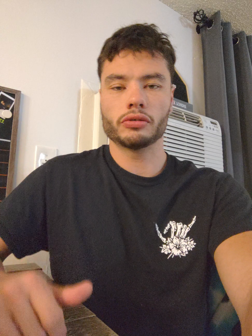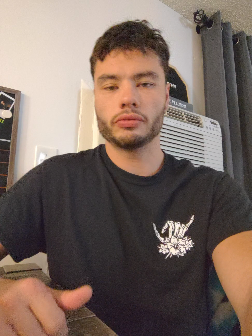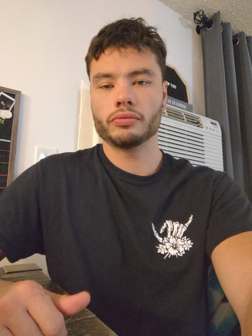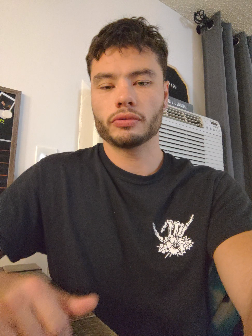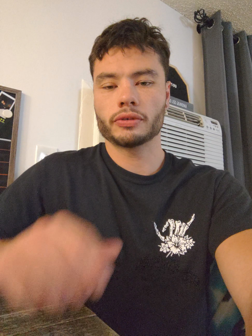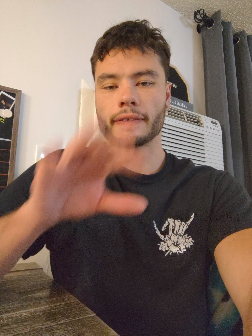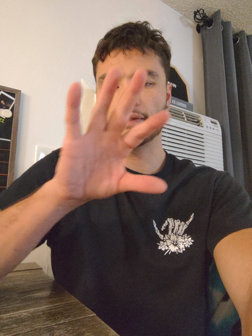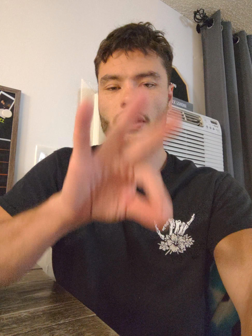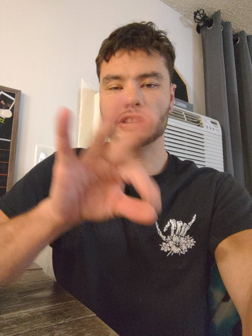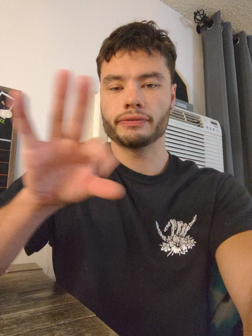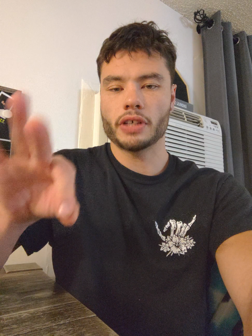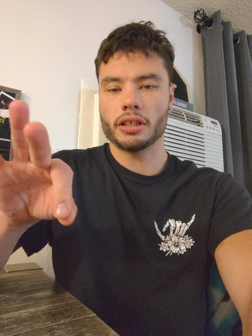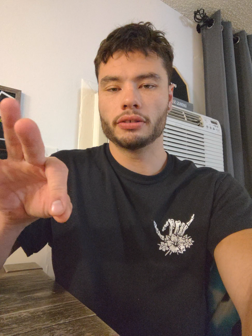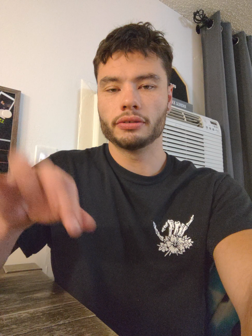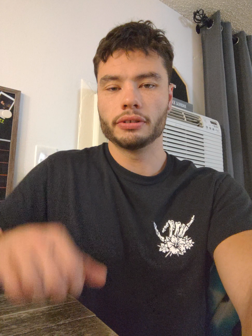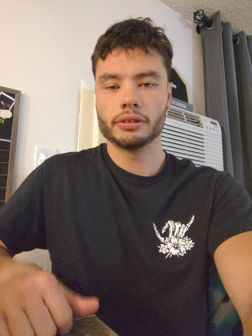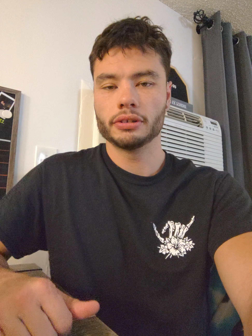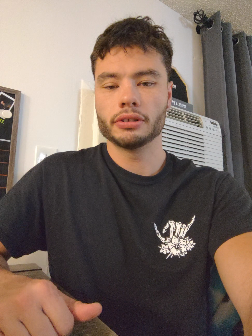french fries